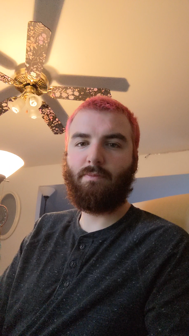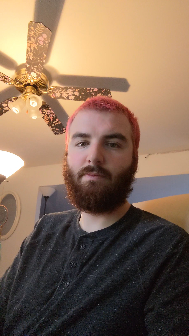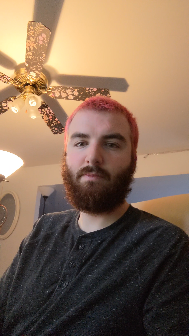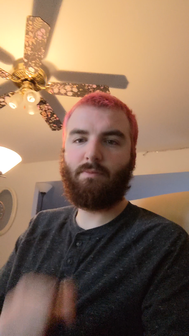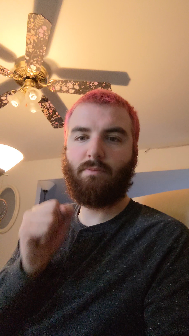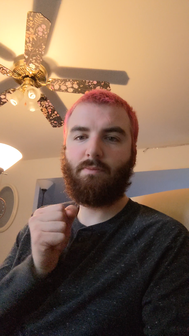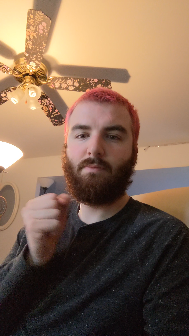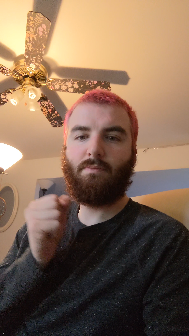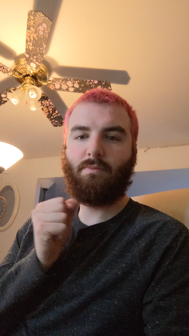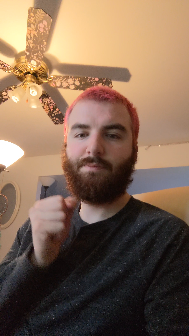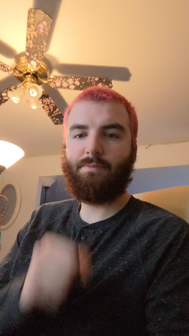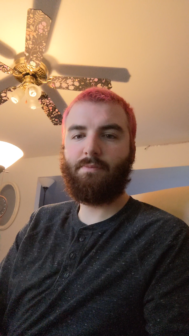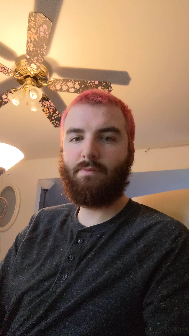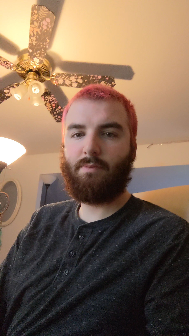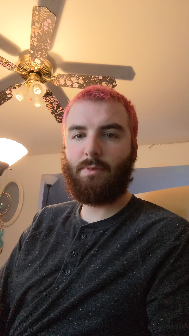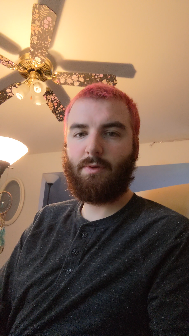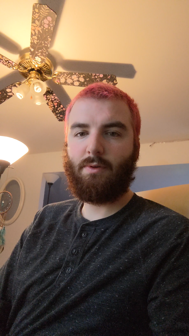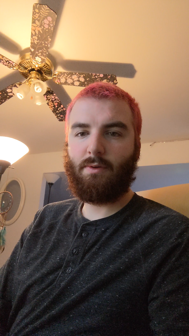cold